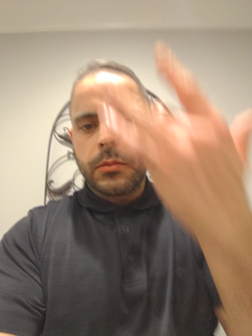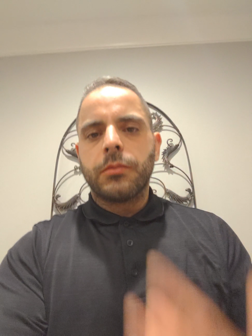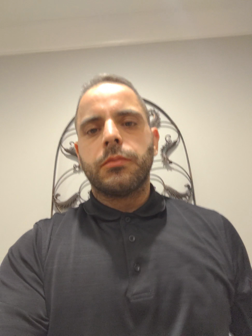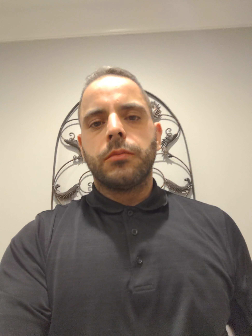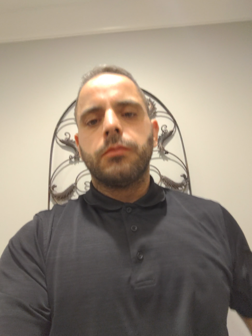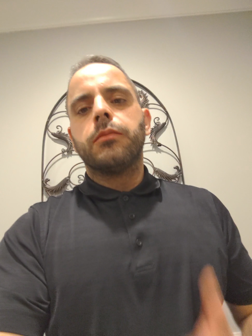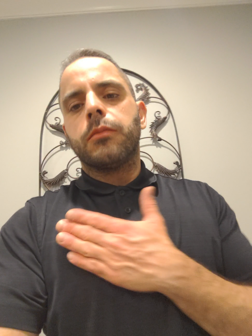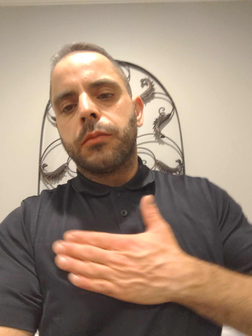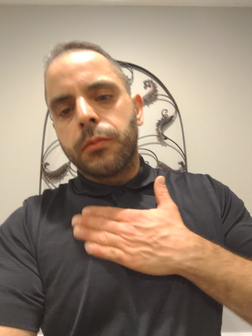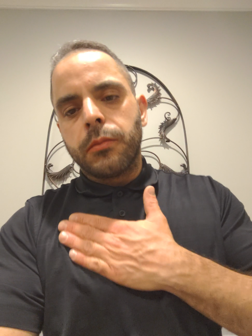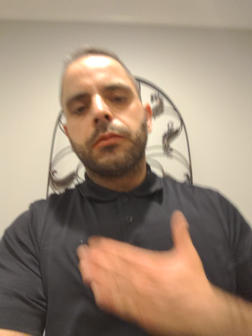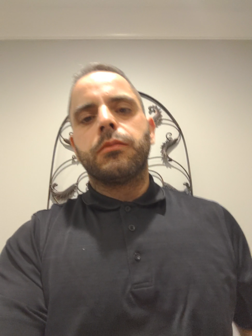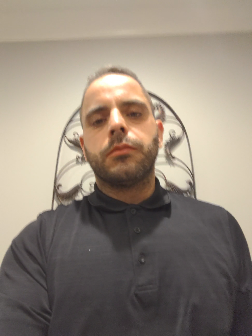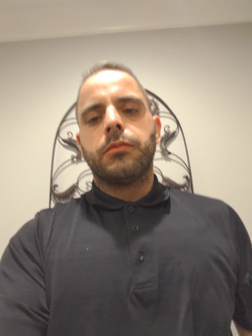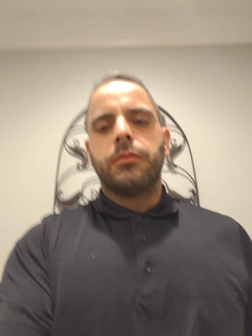please